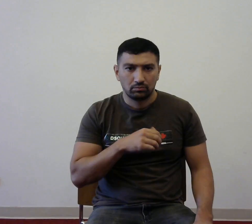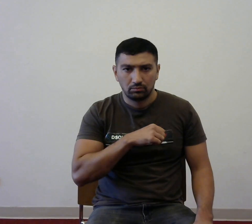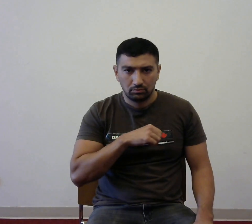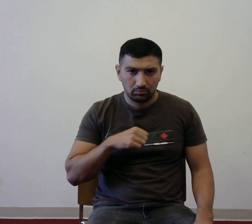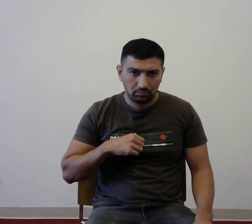özümü